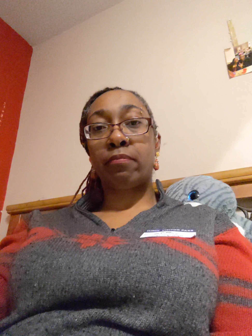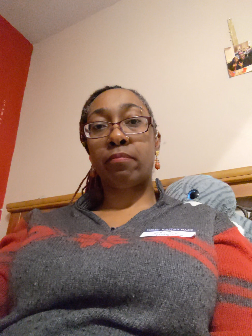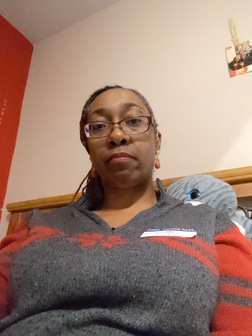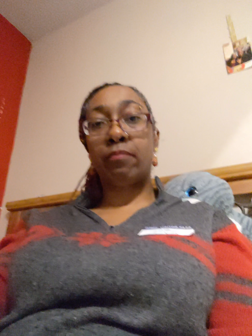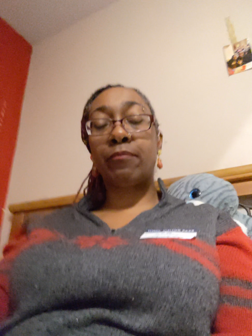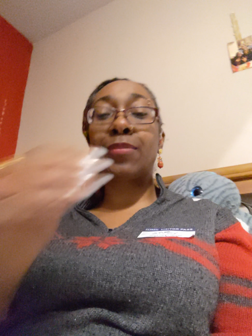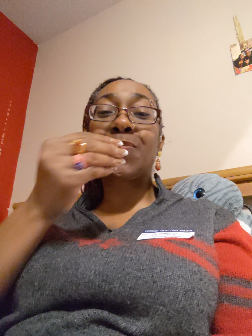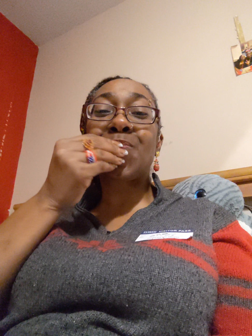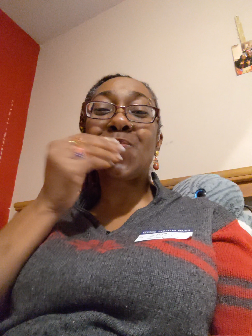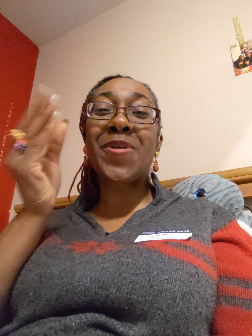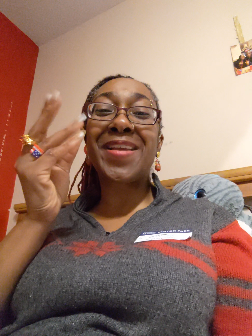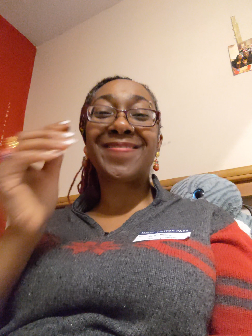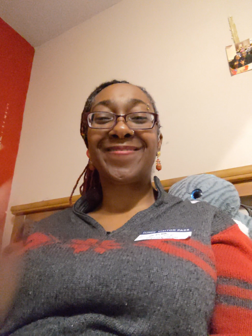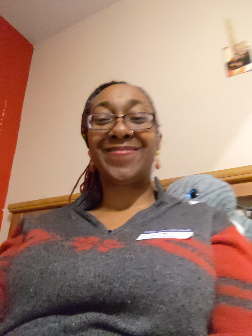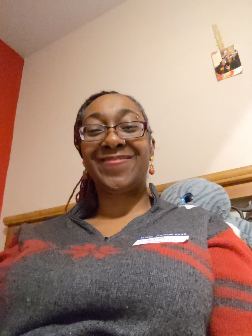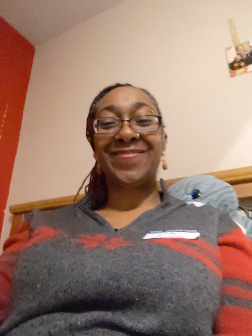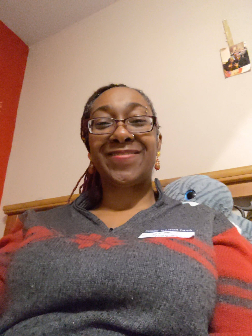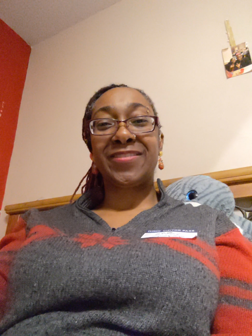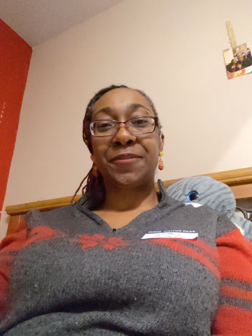kiss